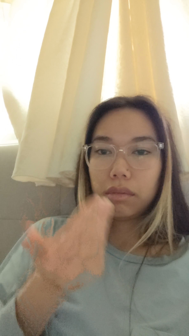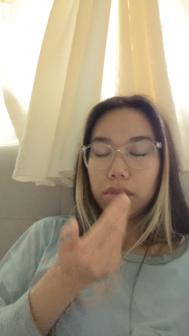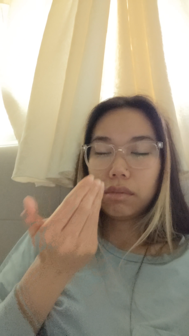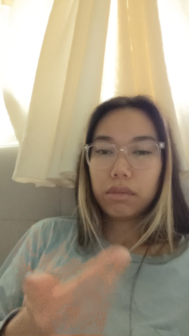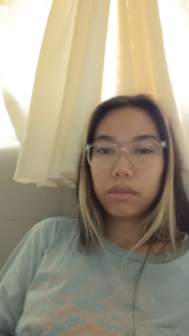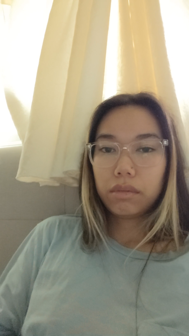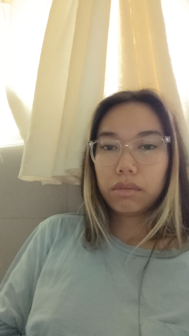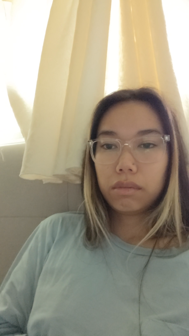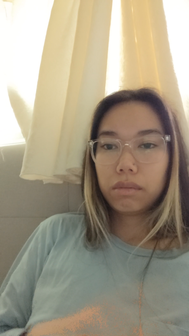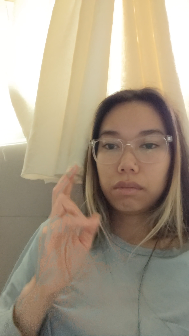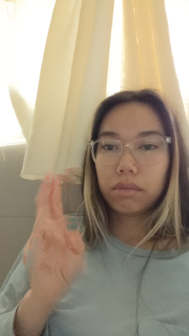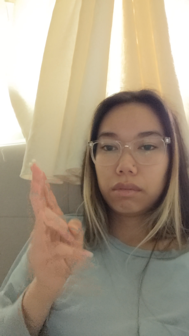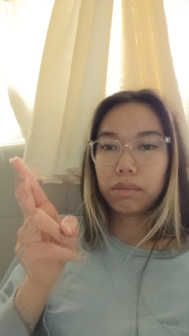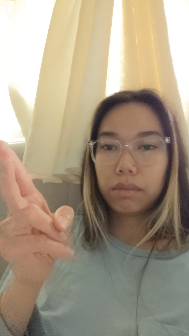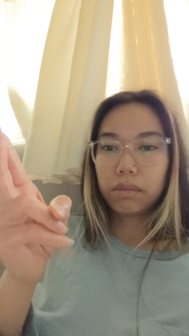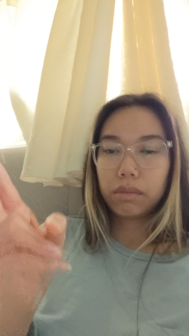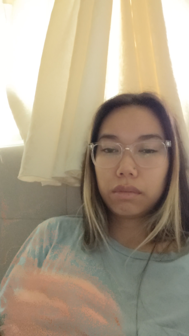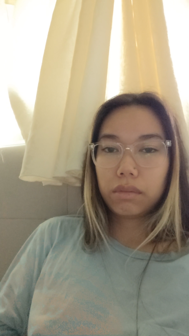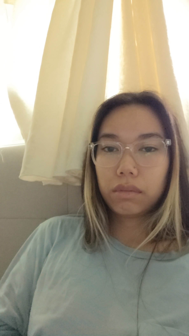hurry